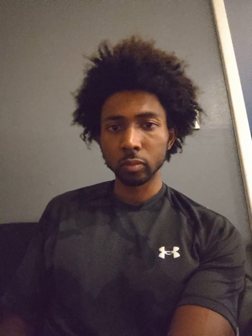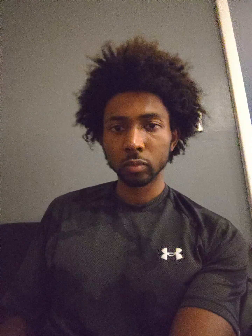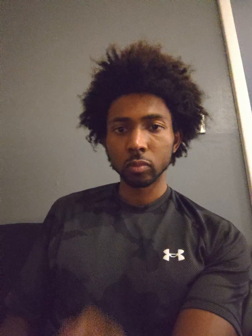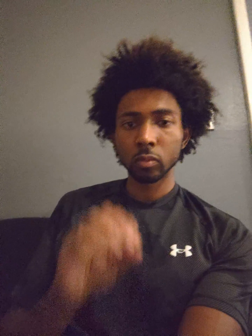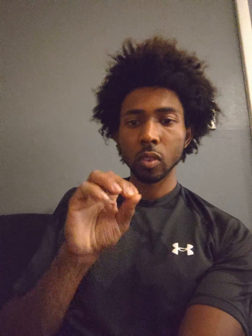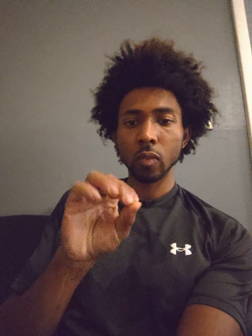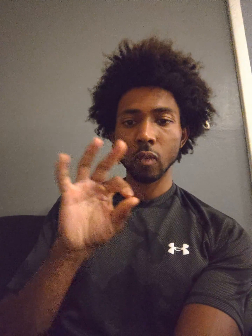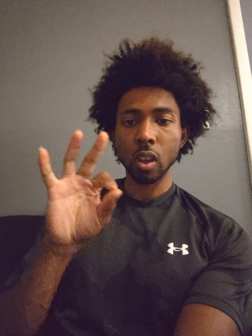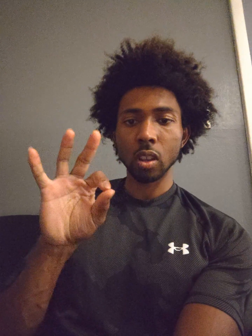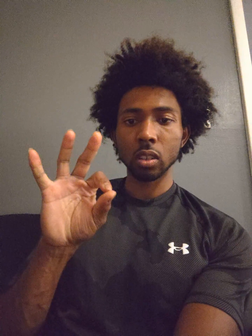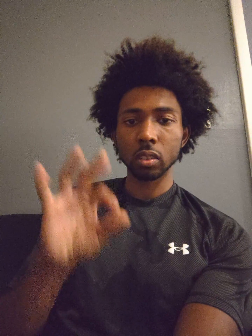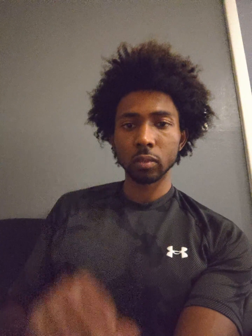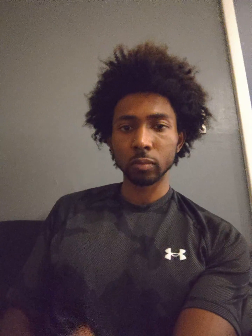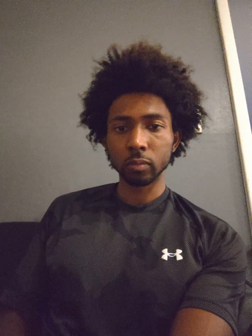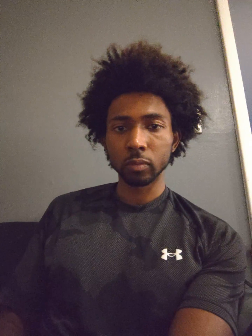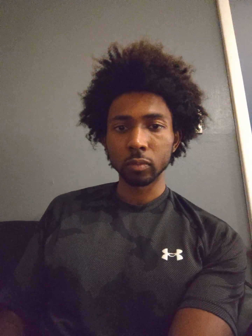off